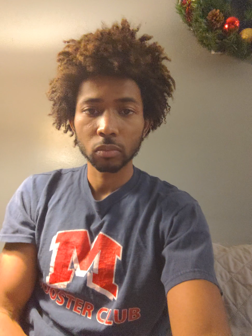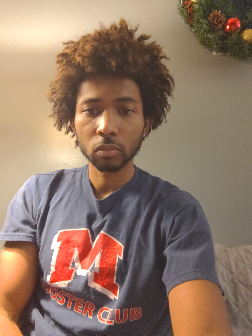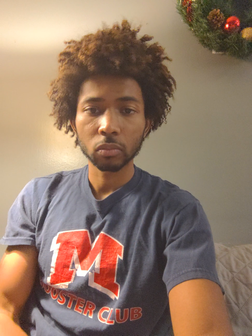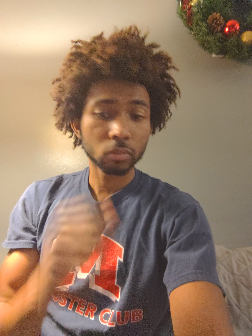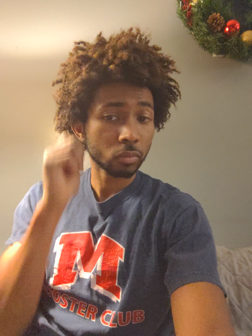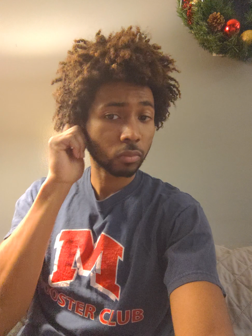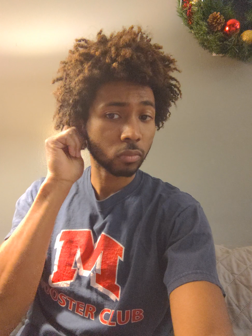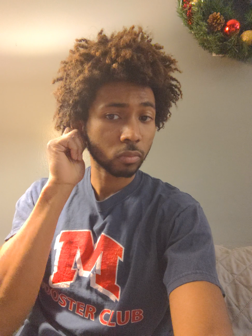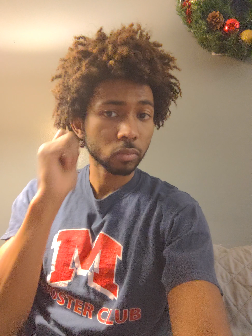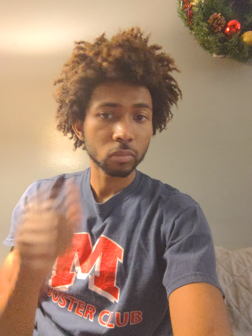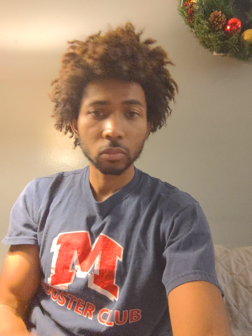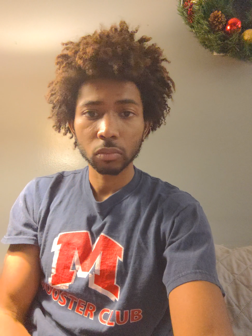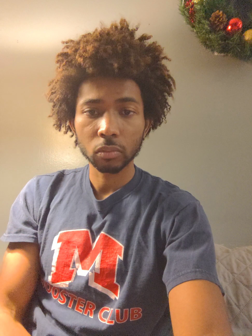ear